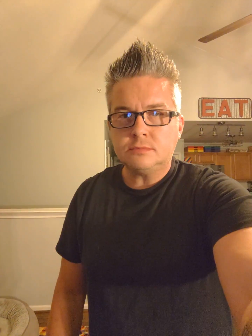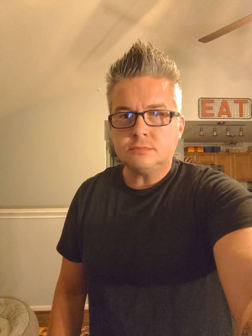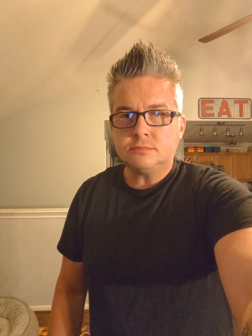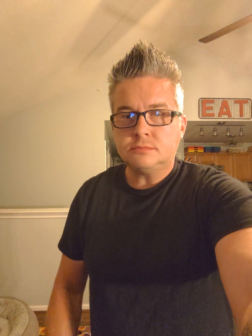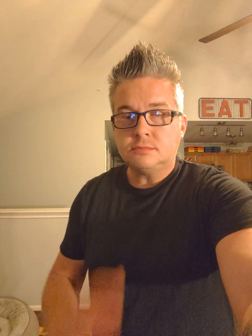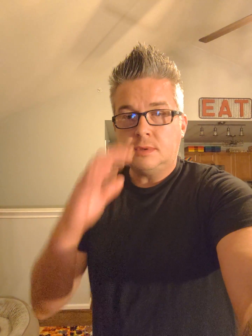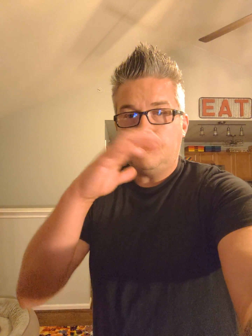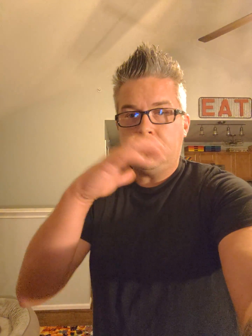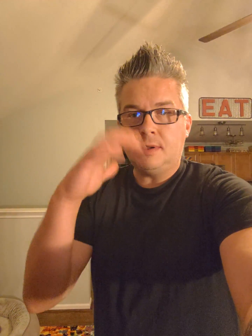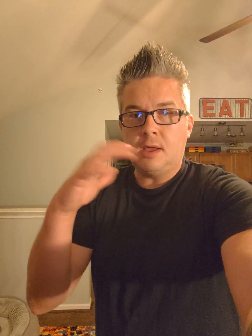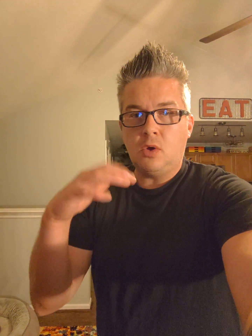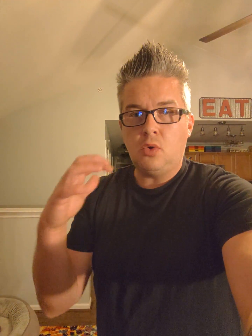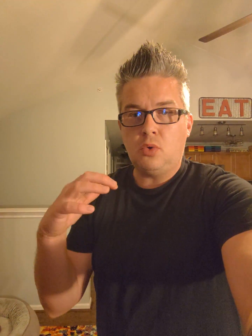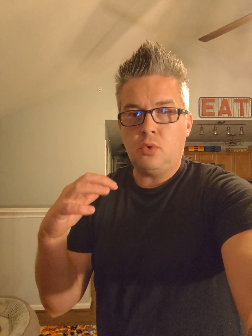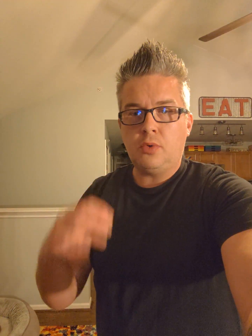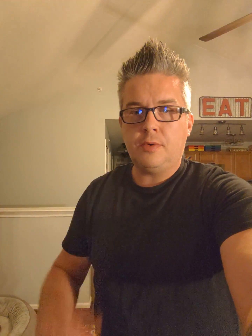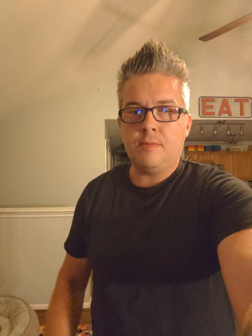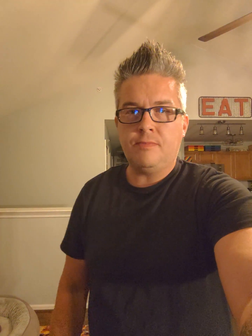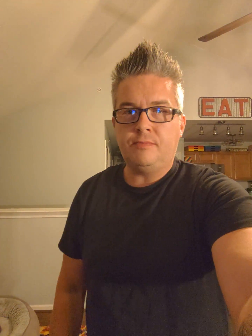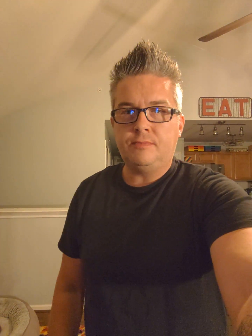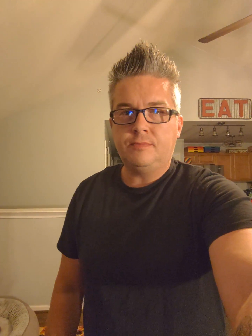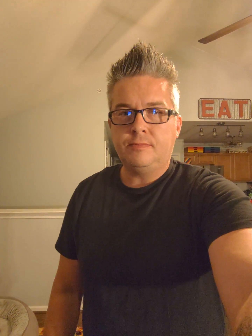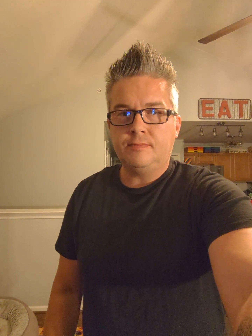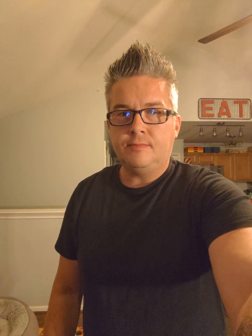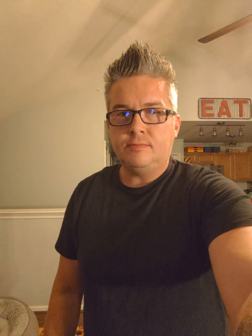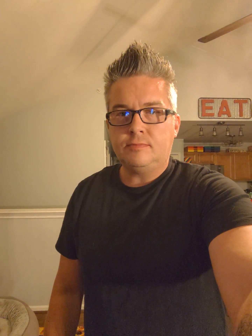grapes